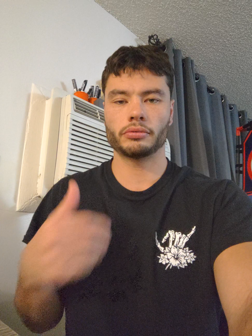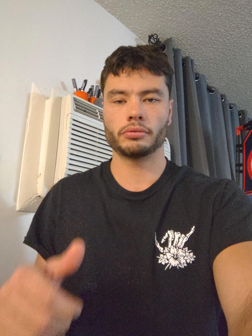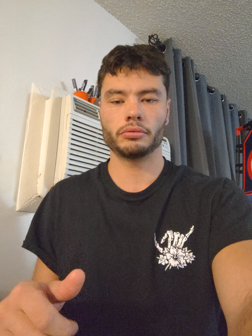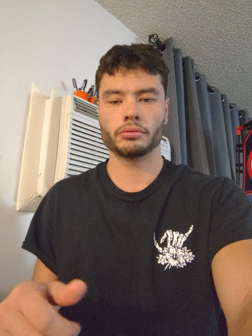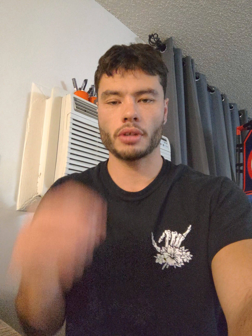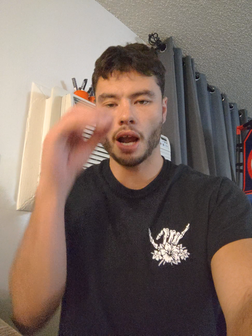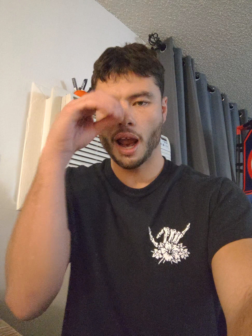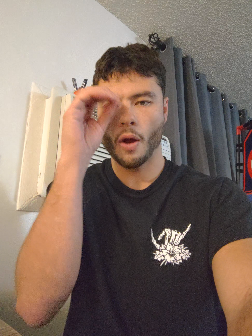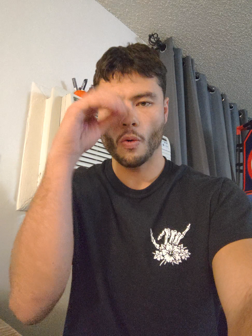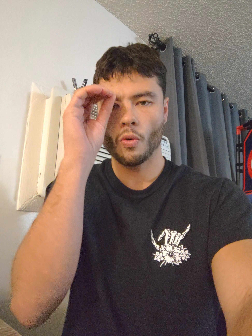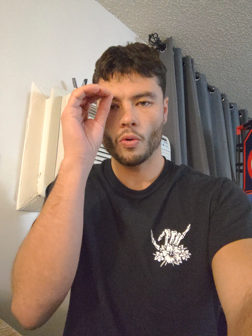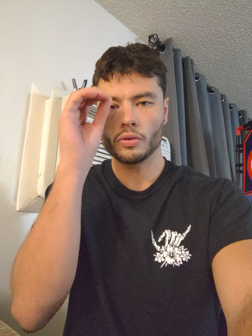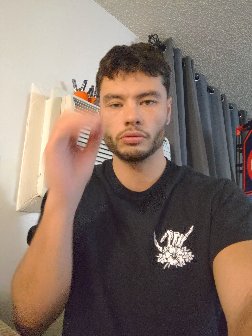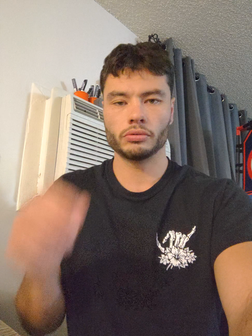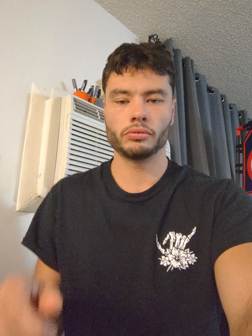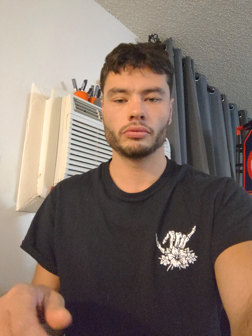owl